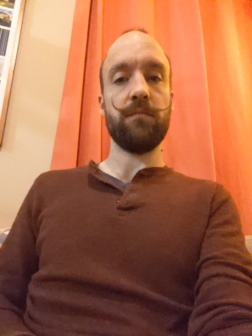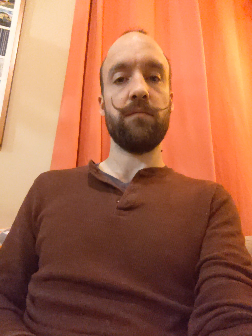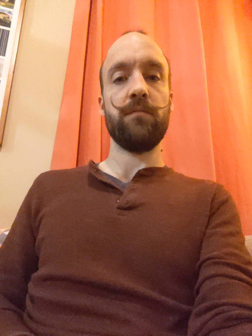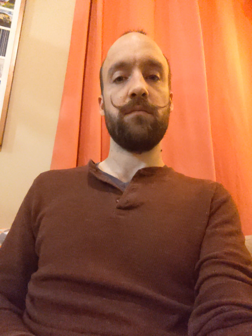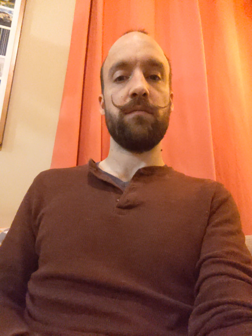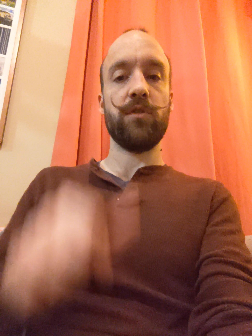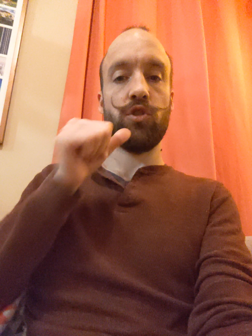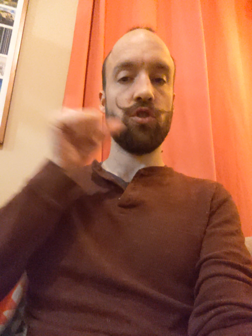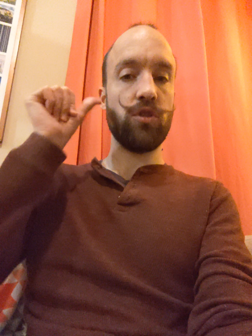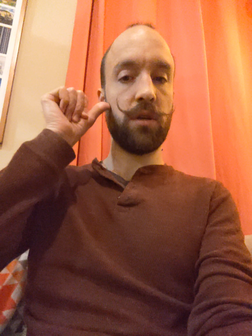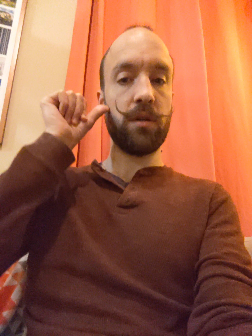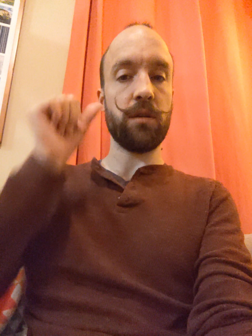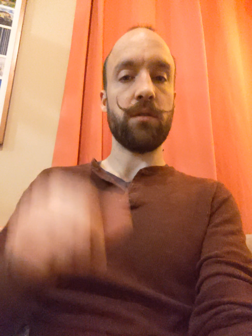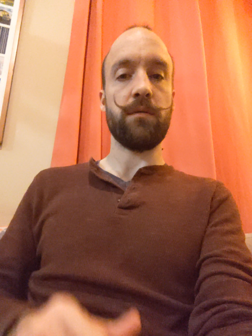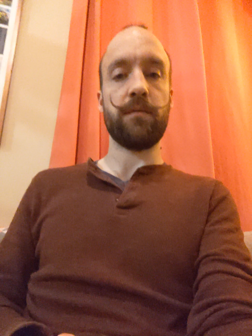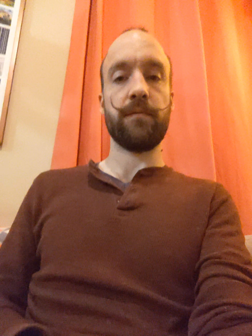yesterday